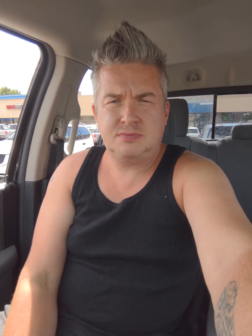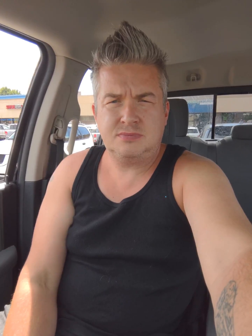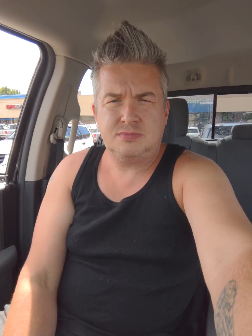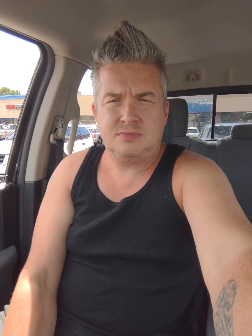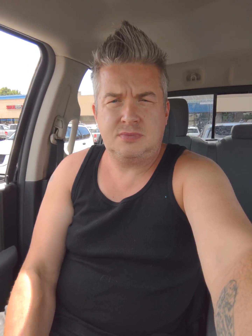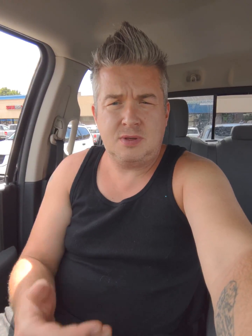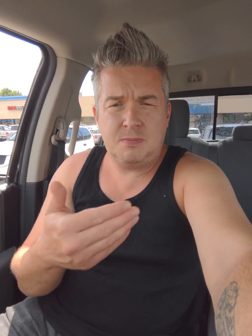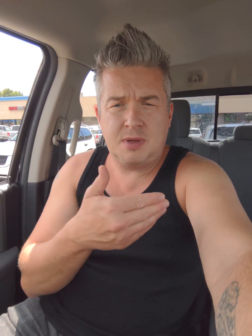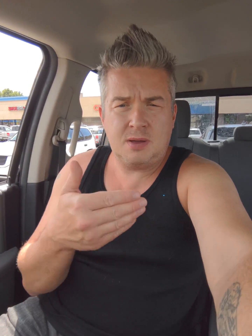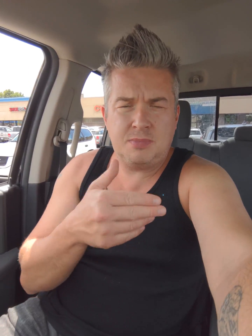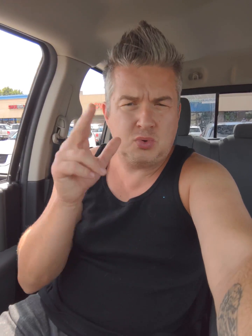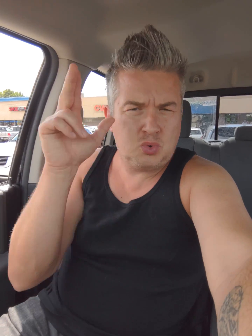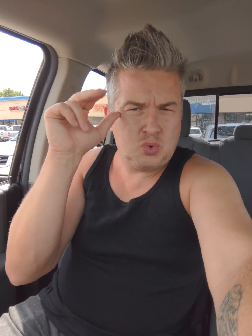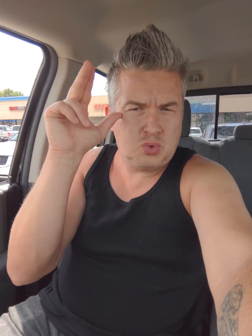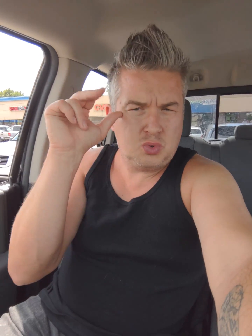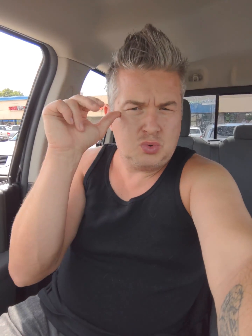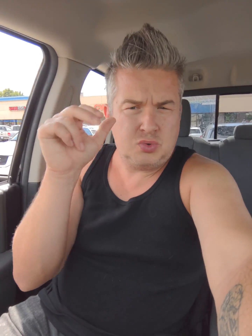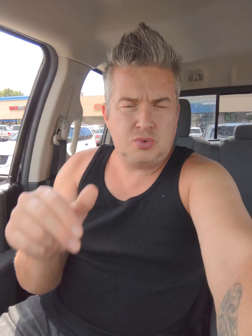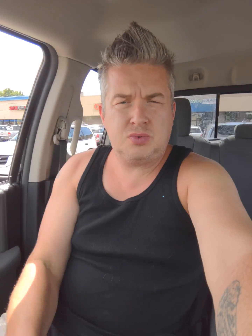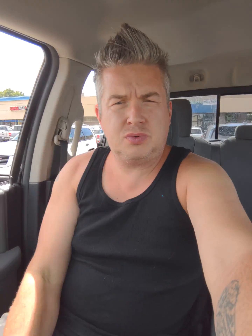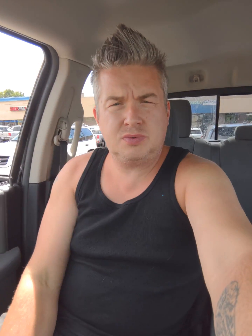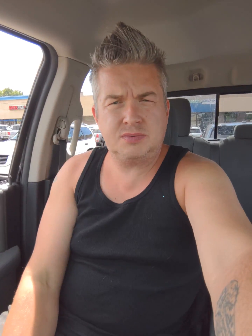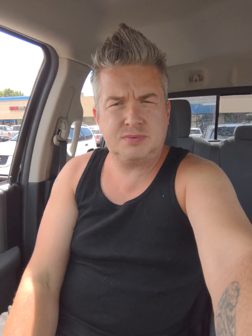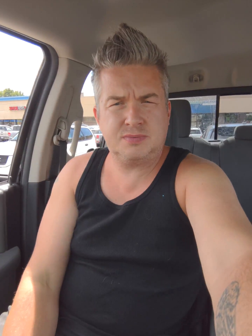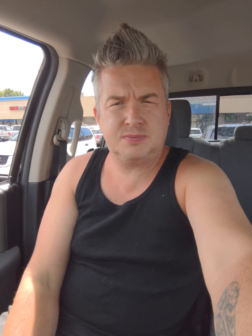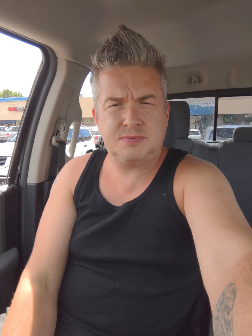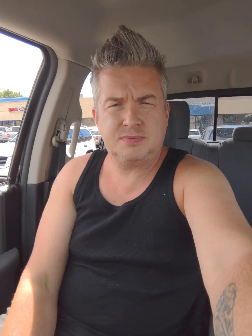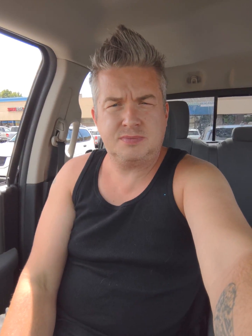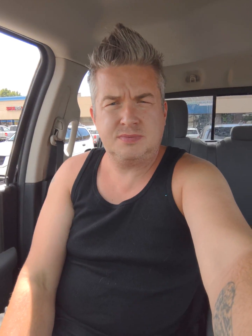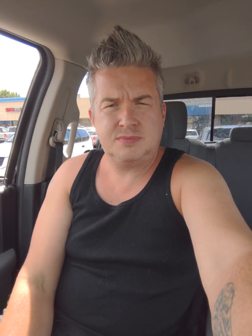pony